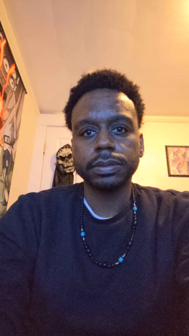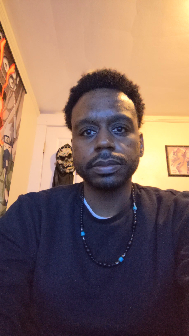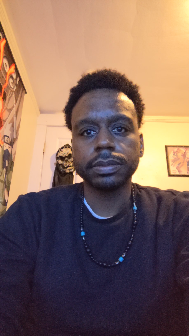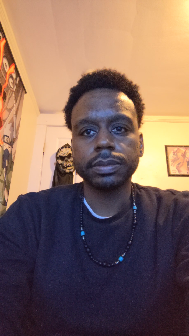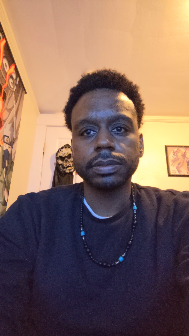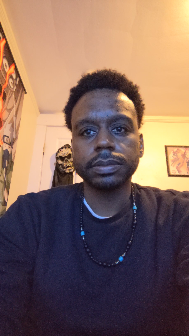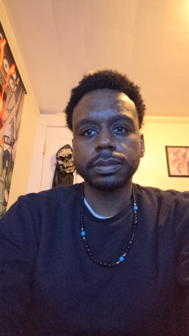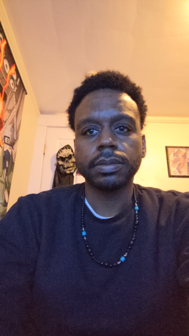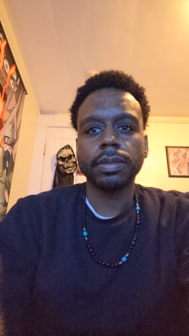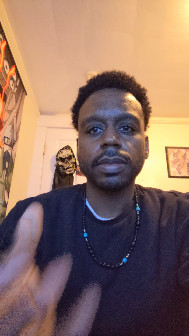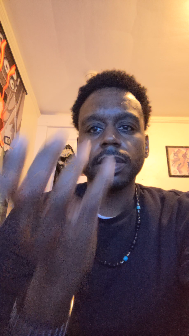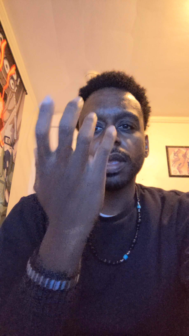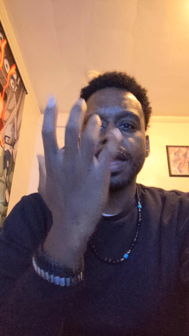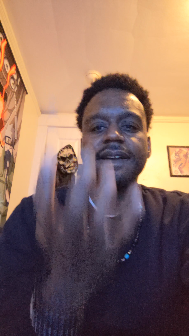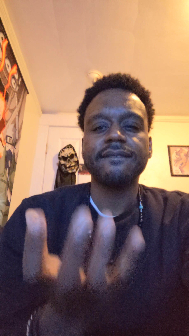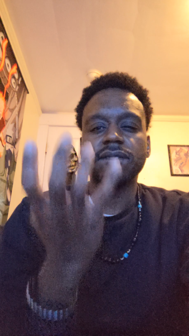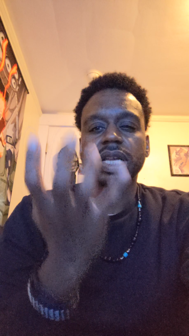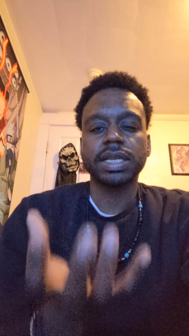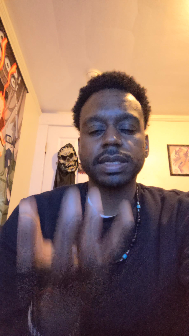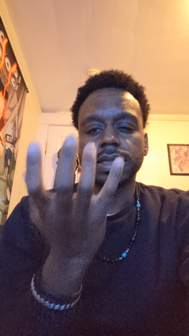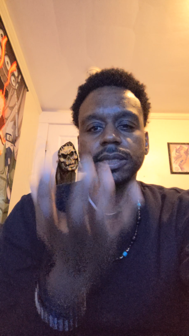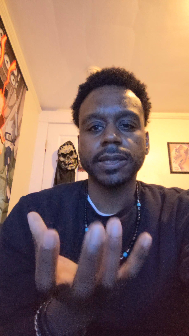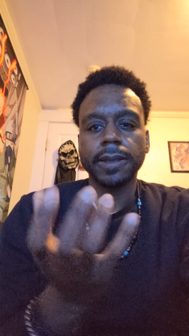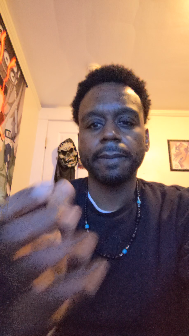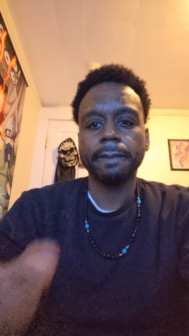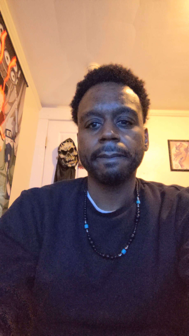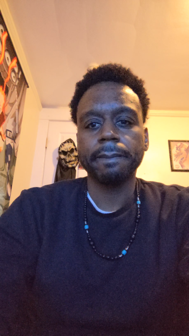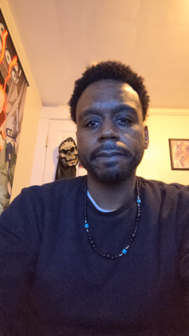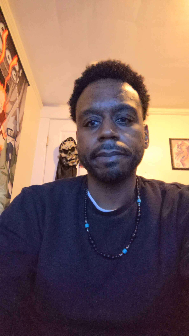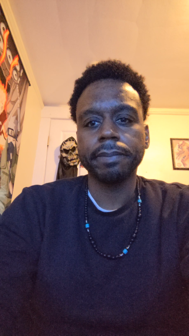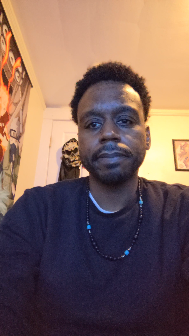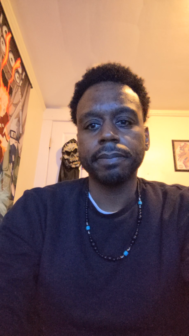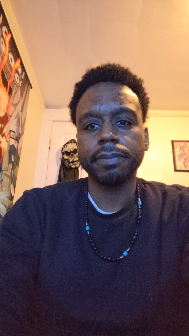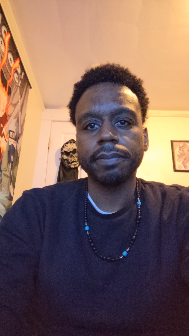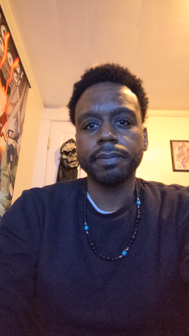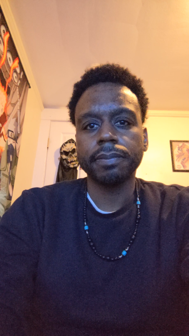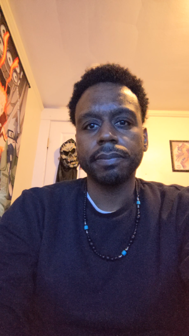heavy